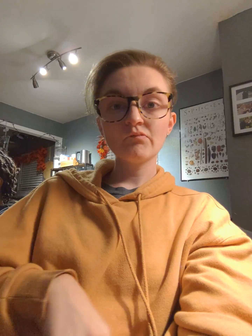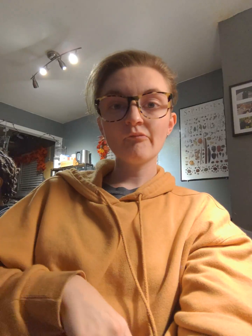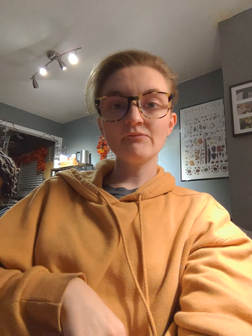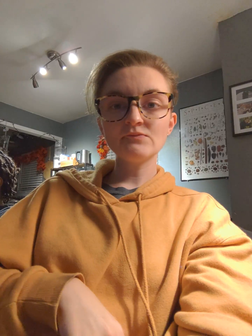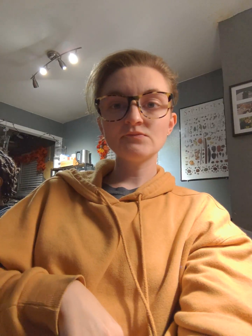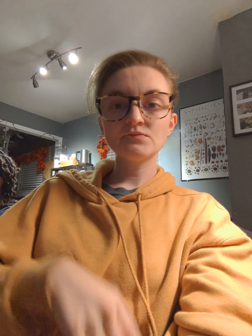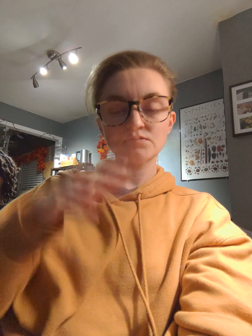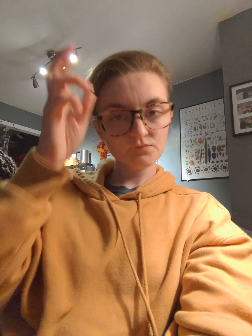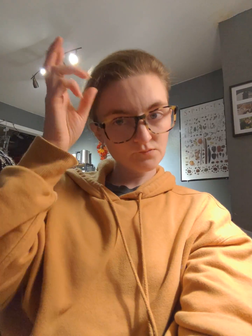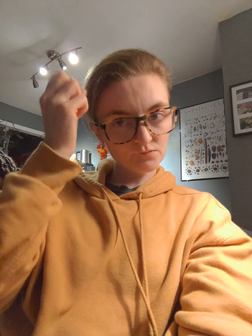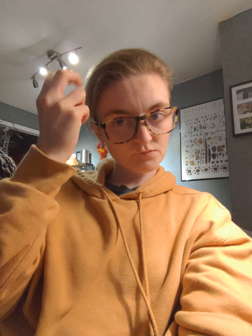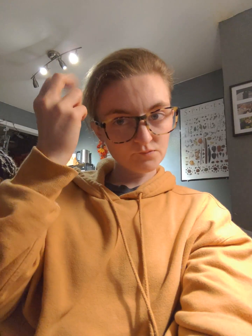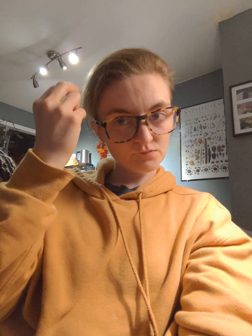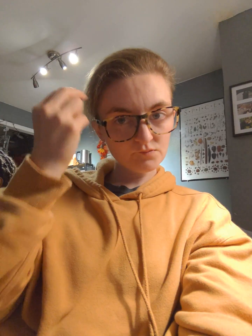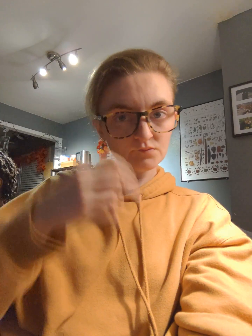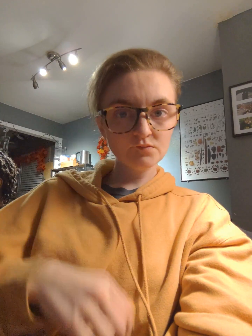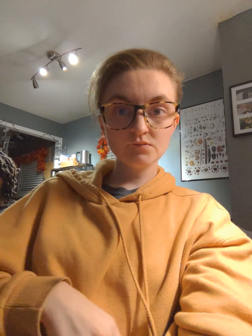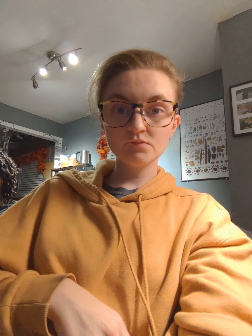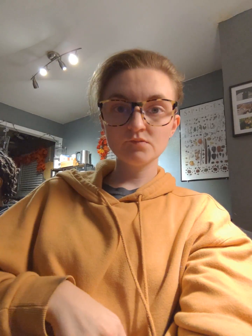rabbit